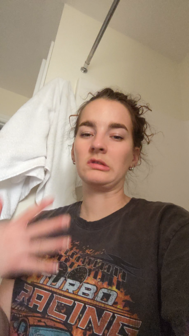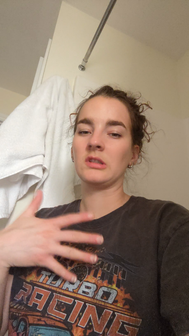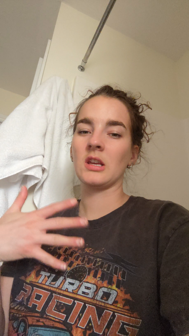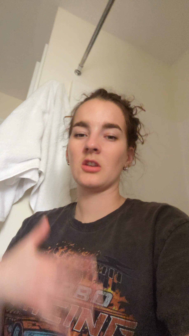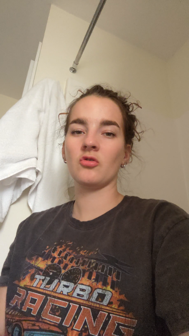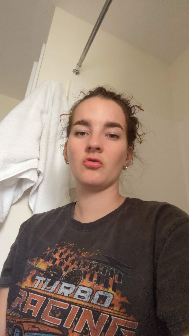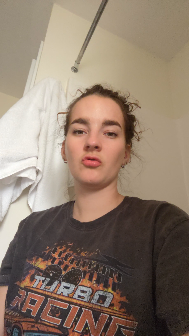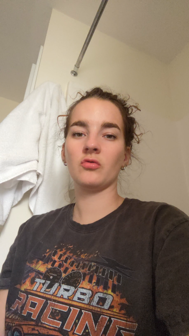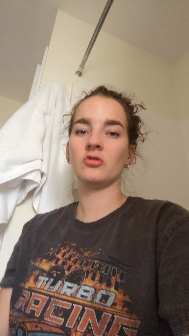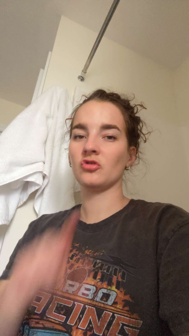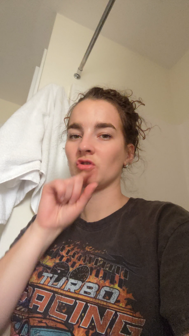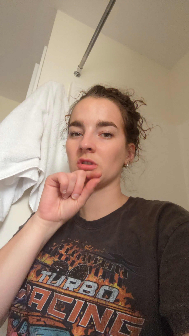chicken